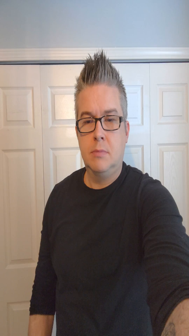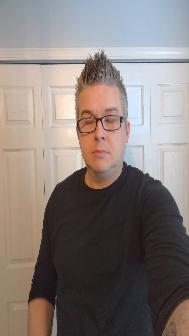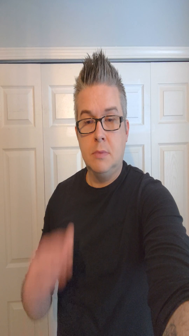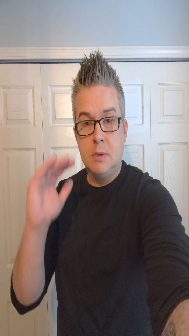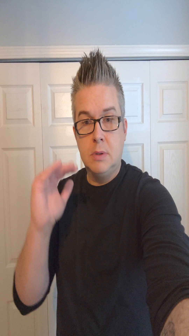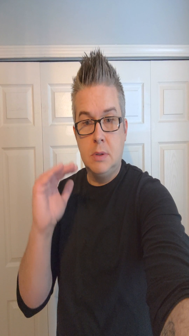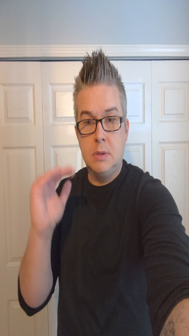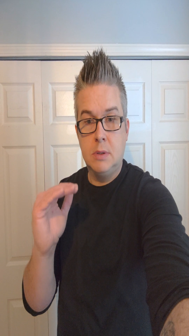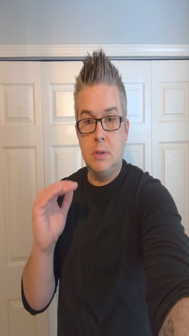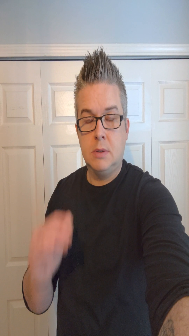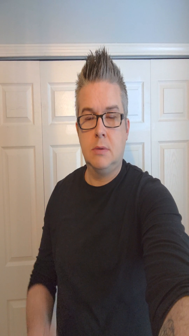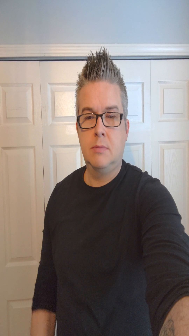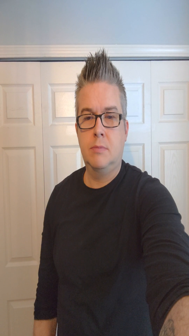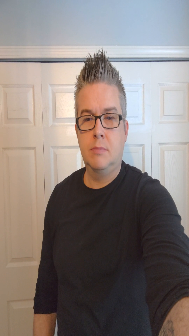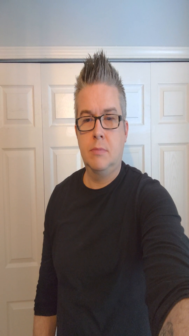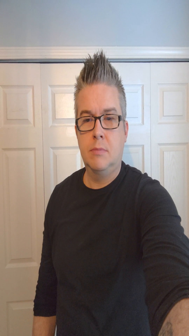child